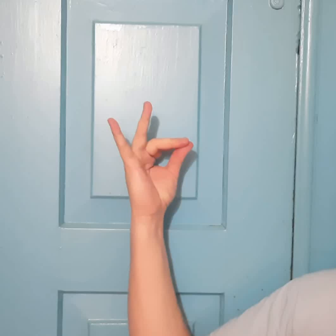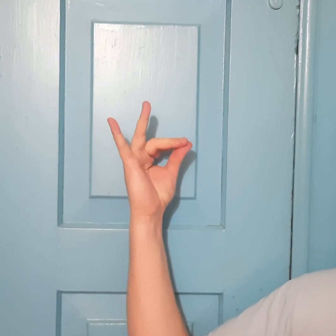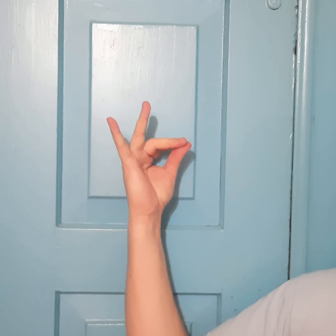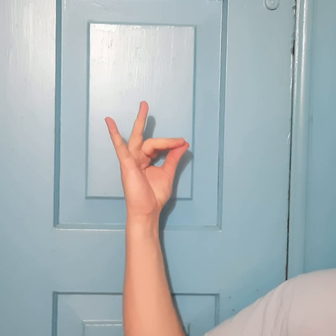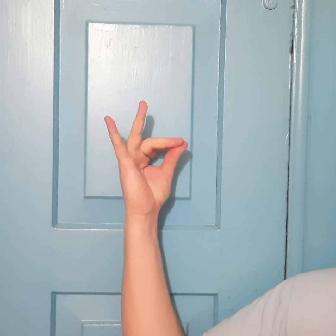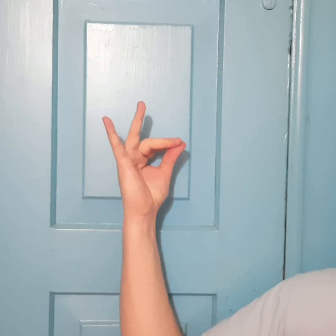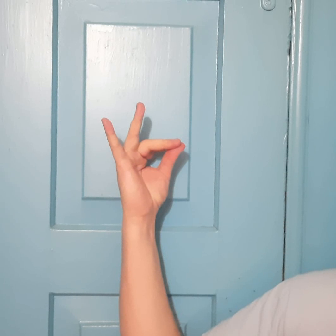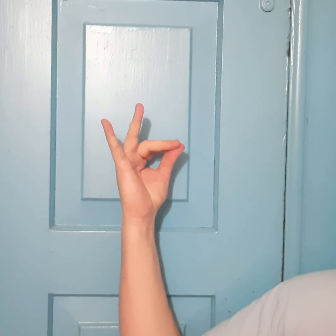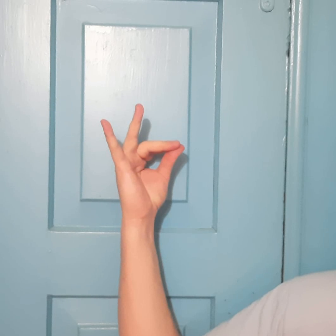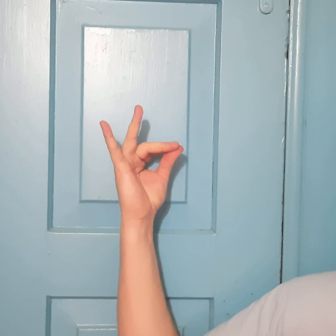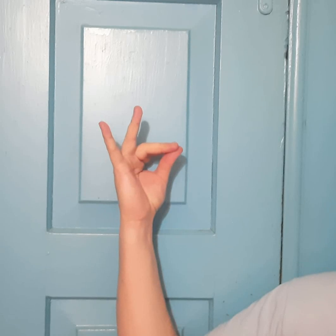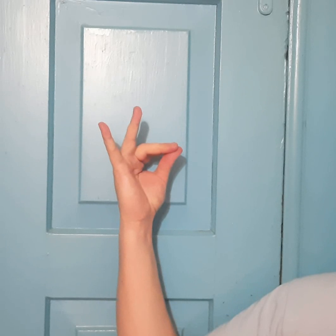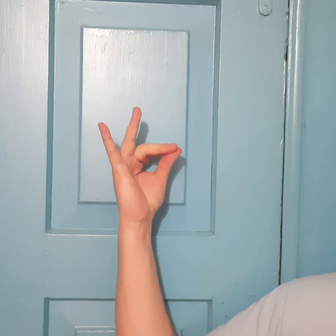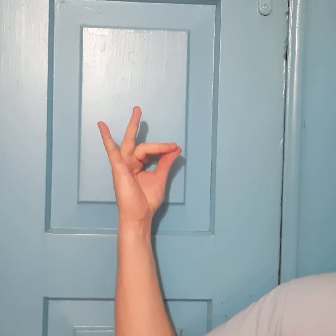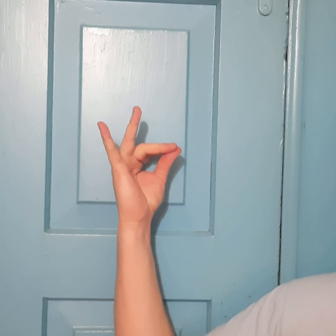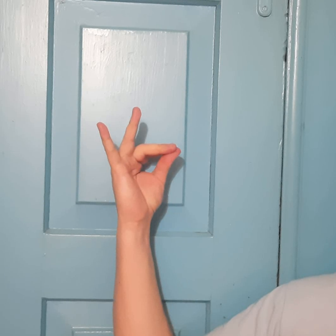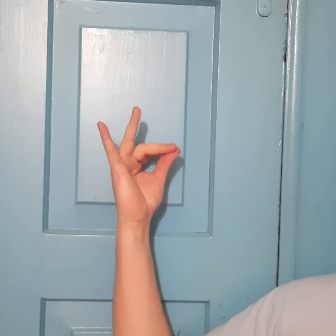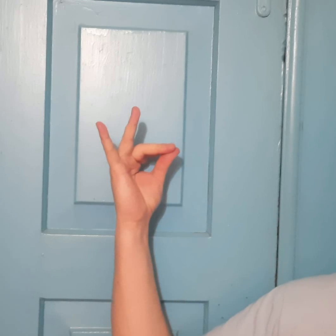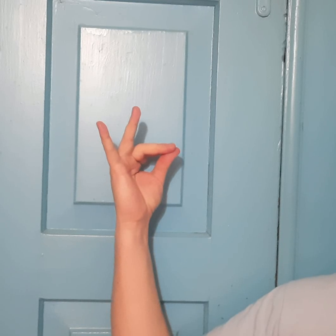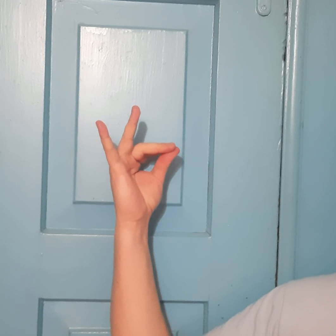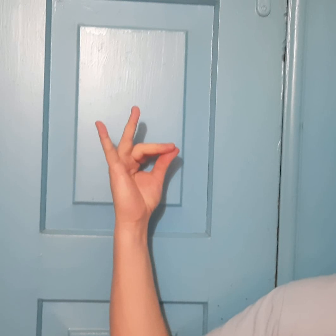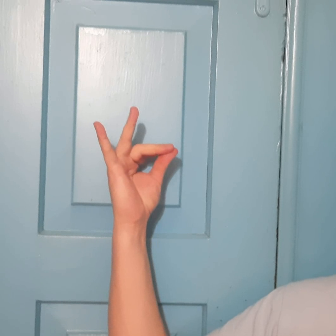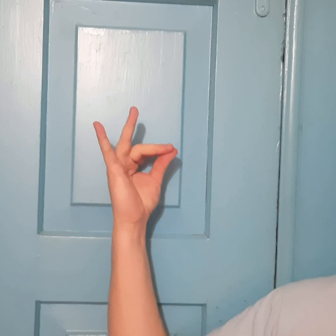И